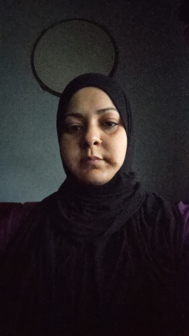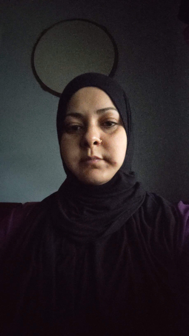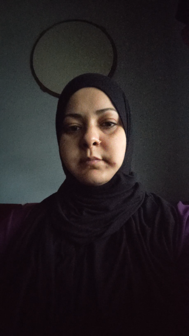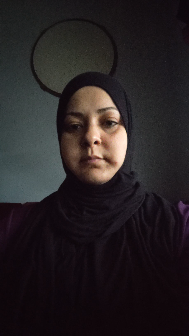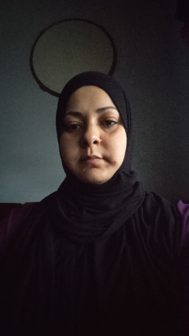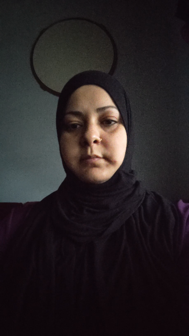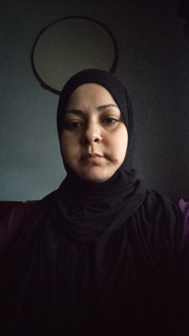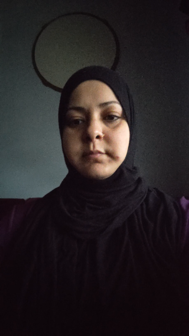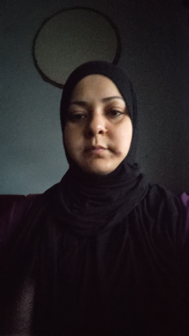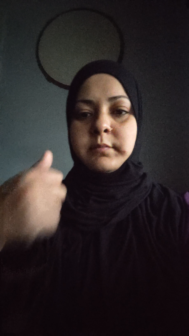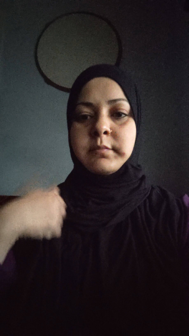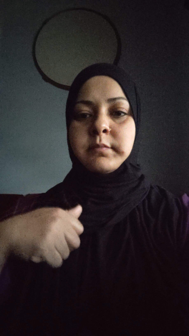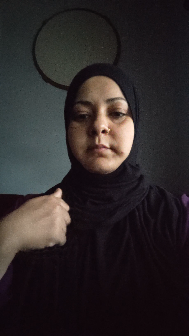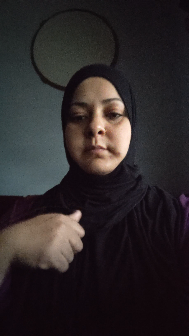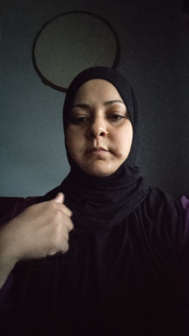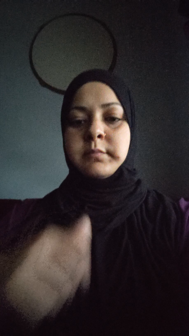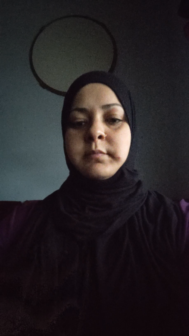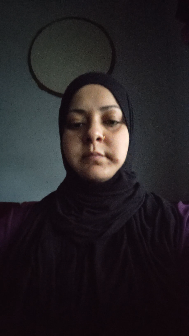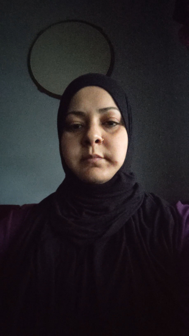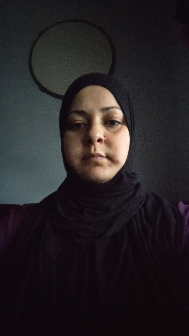bathtub